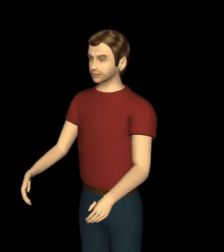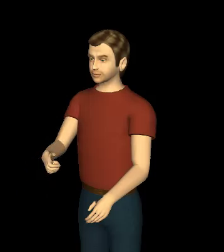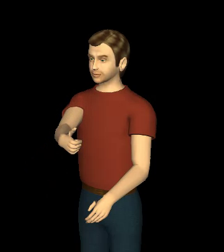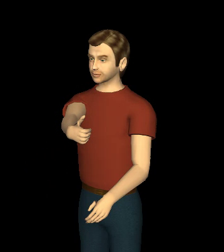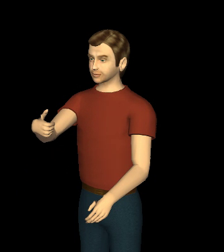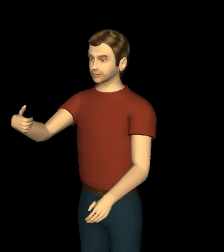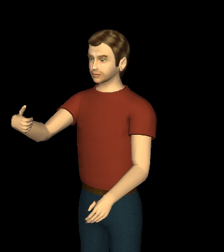وحيد